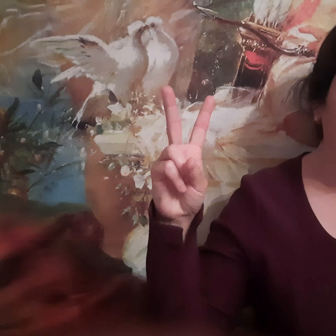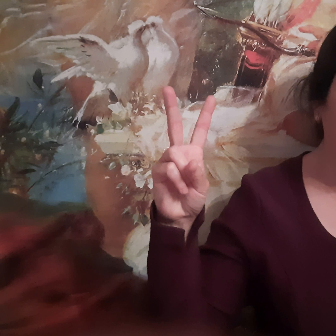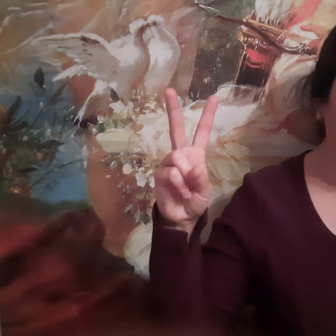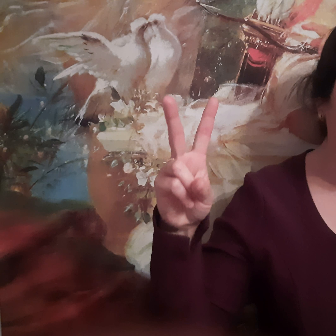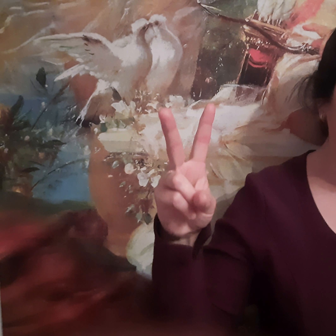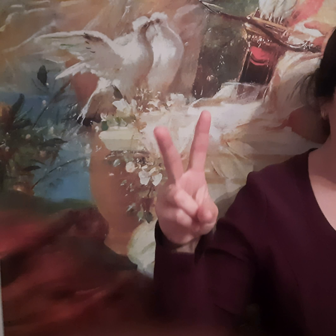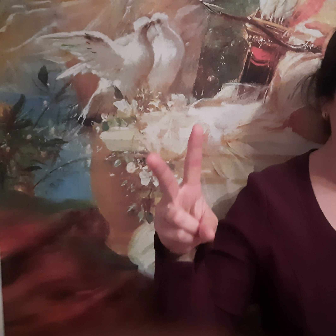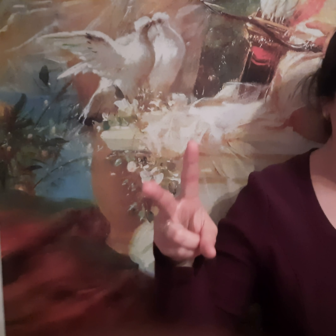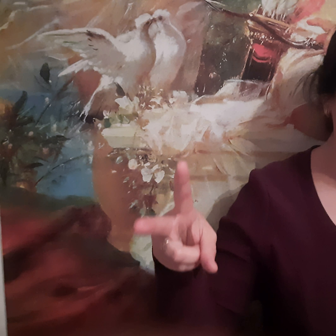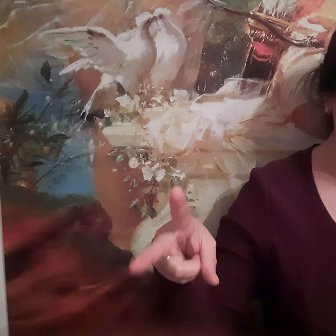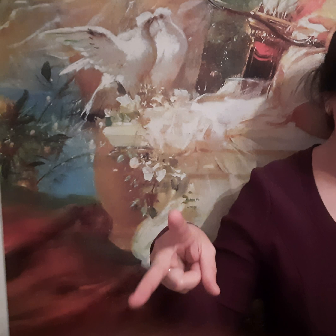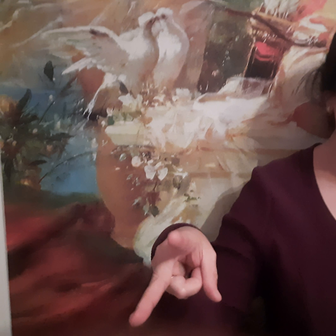К